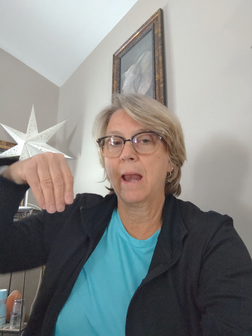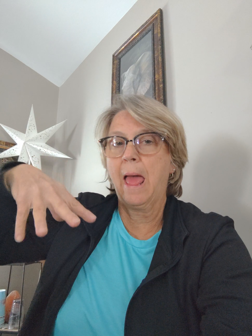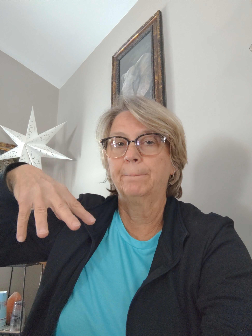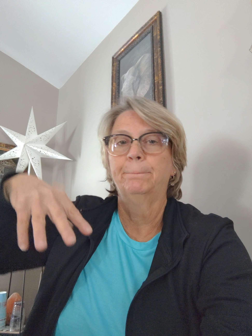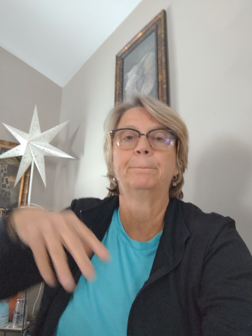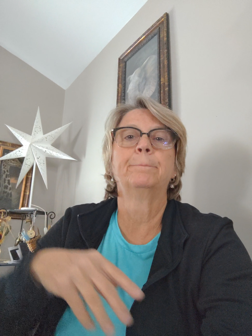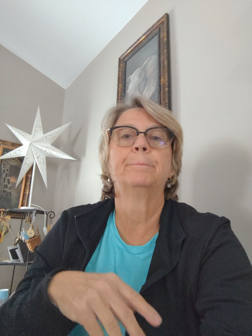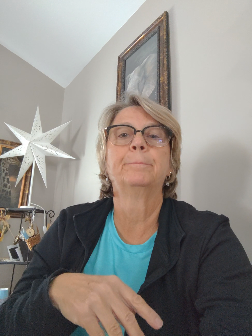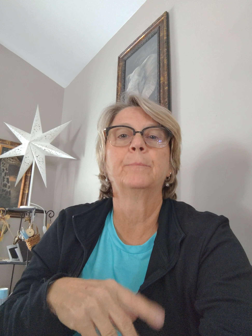lamp